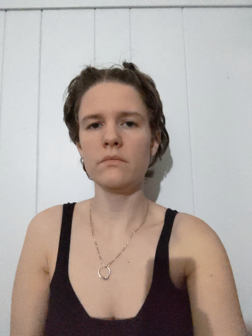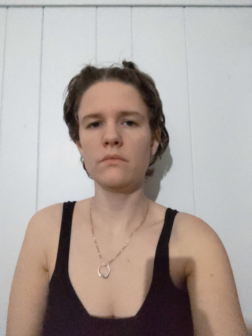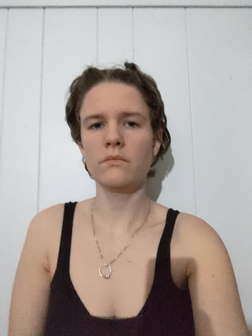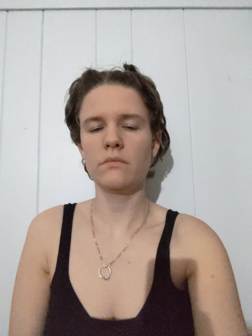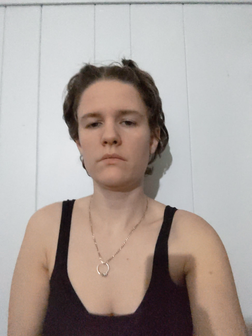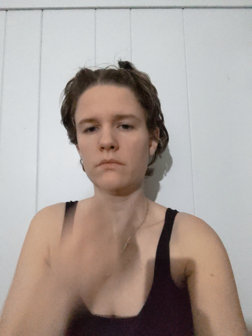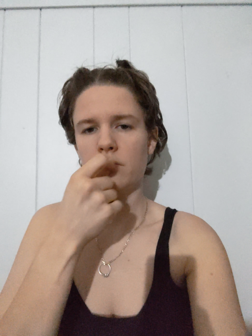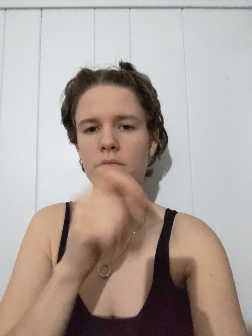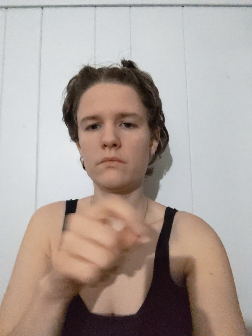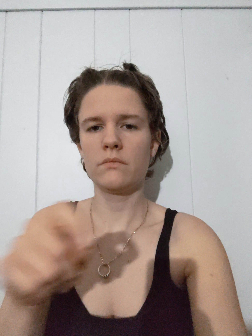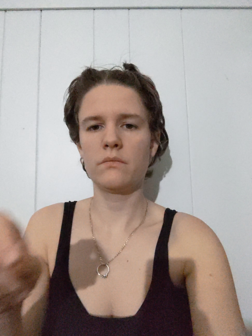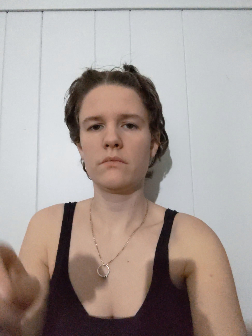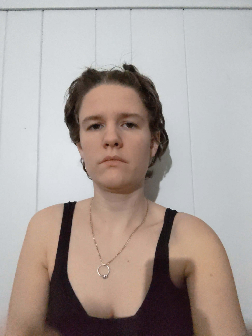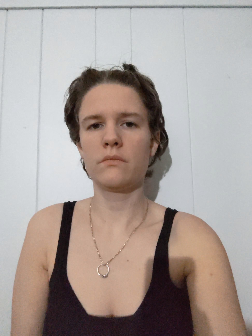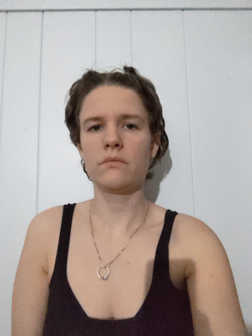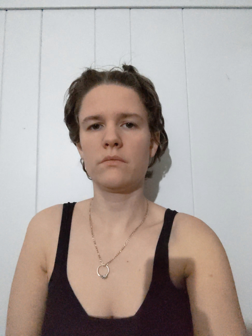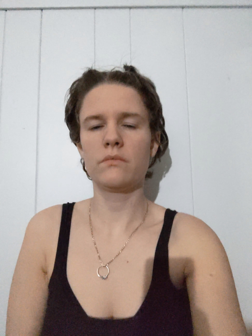pen